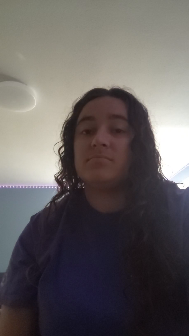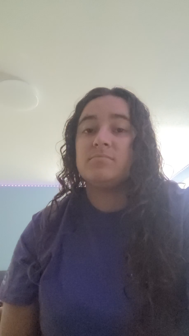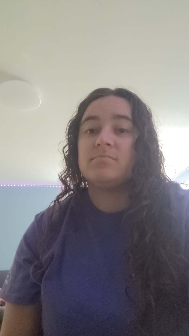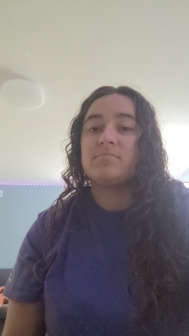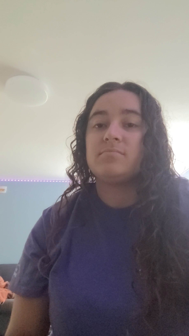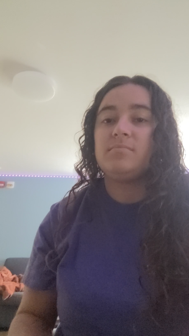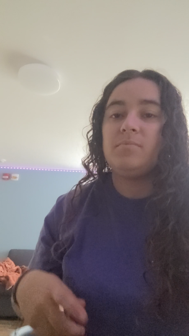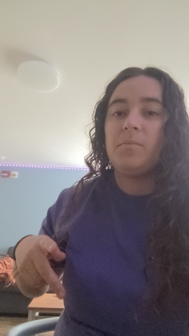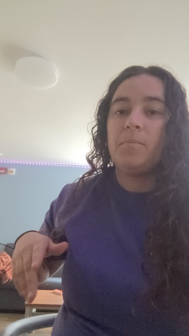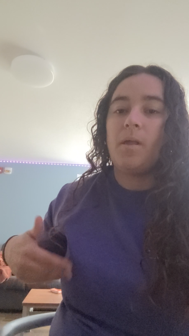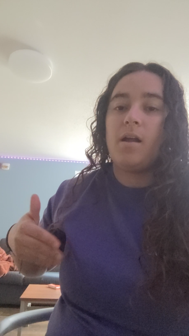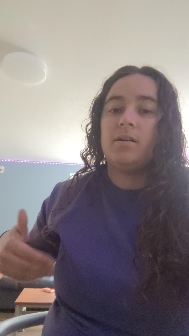pants